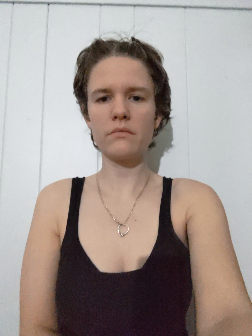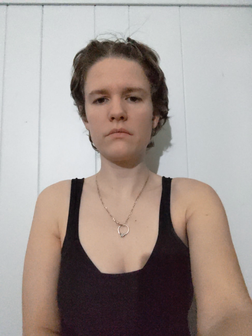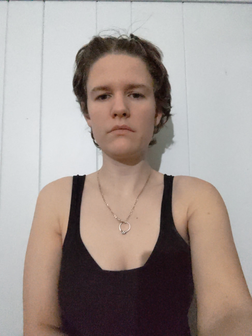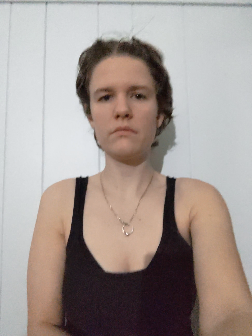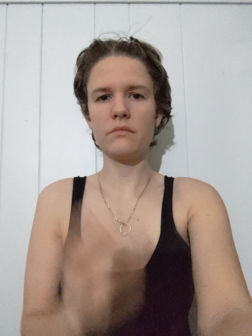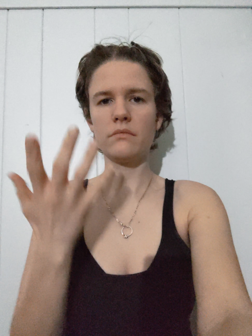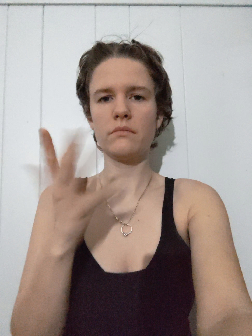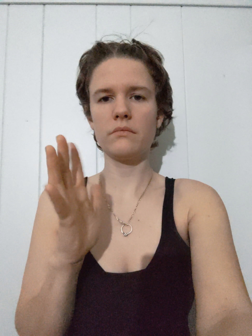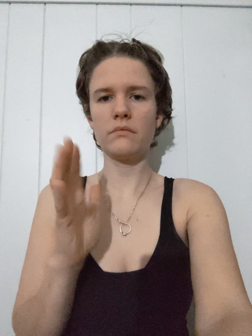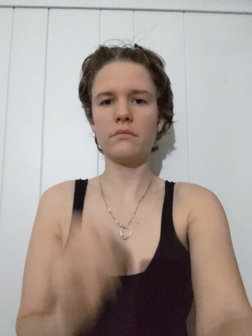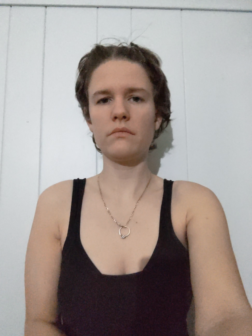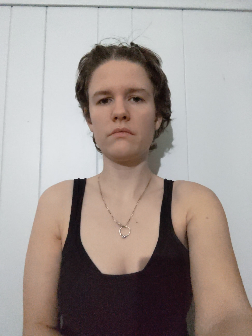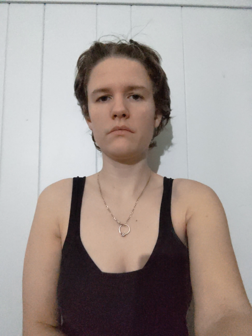finish